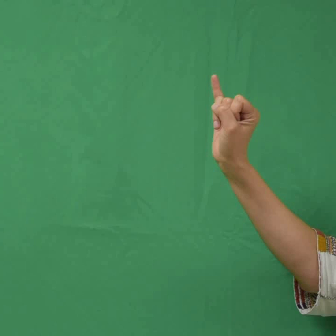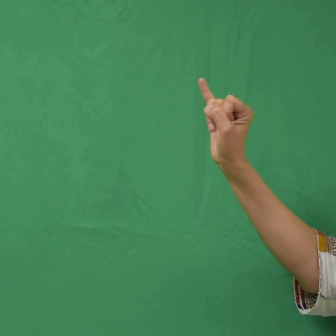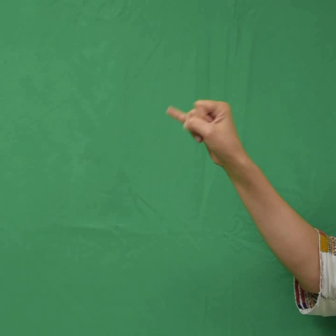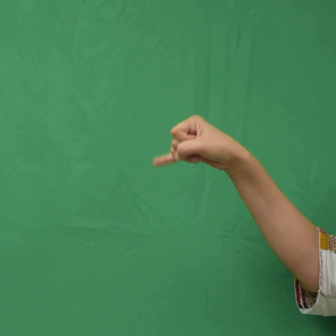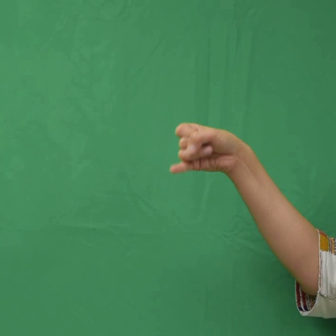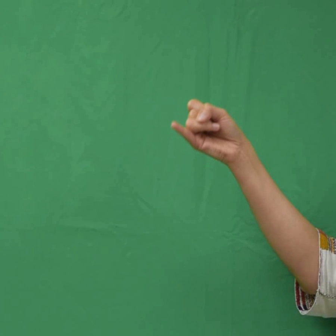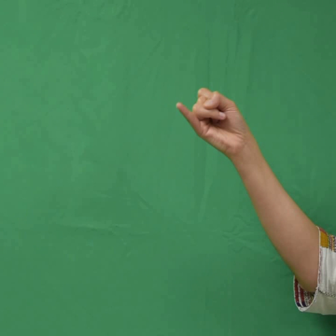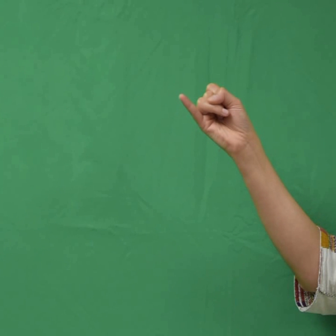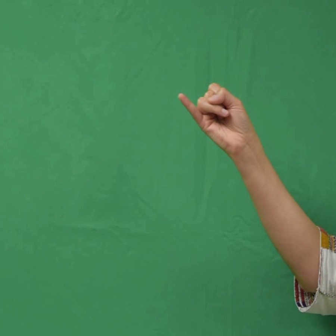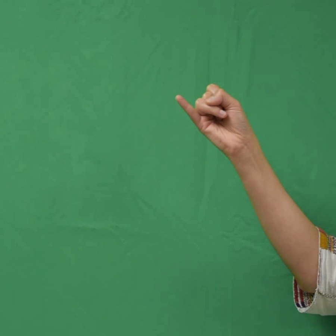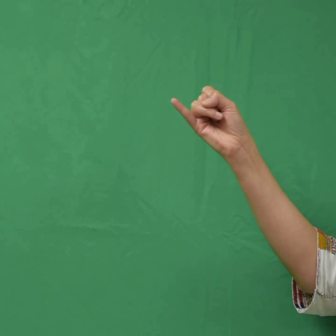J